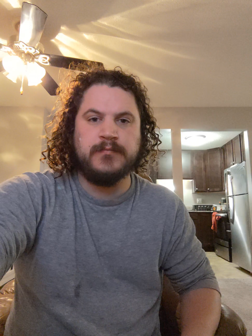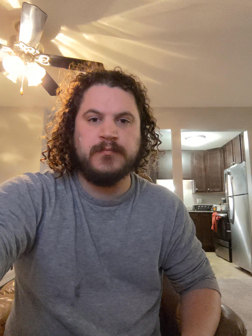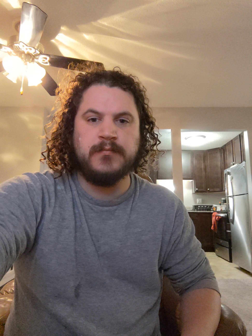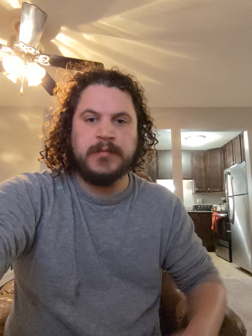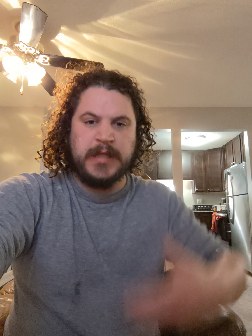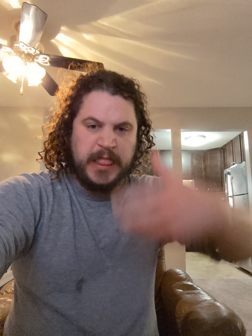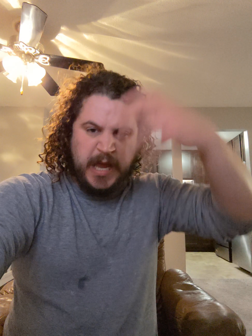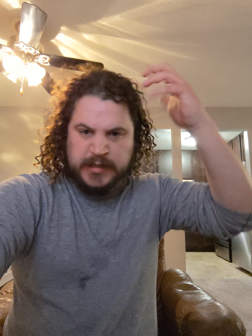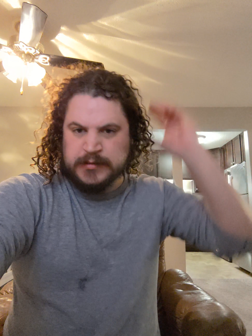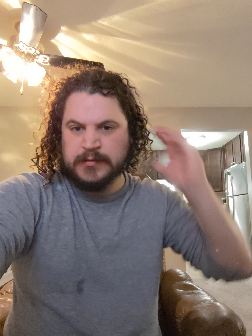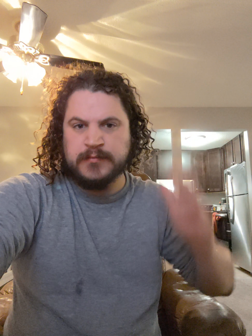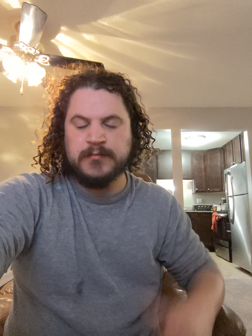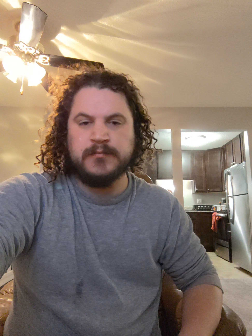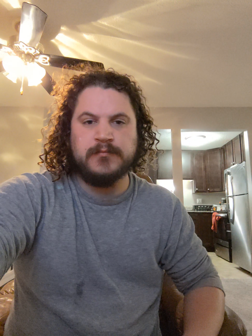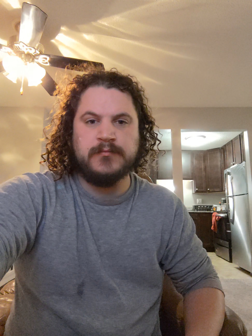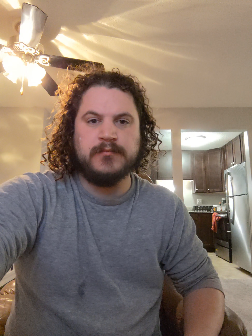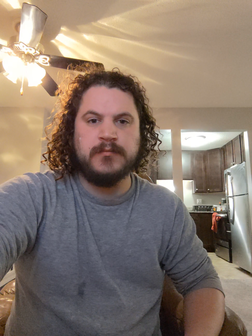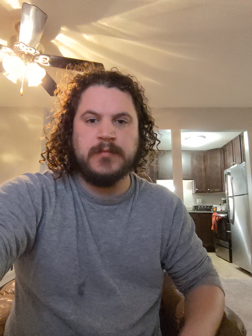lion